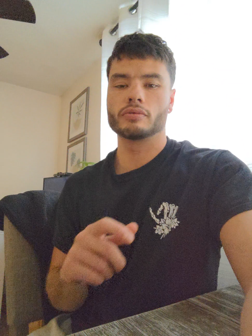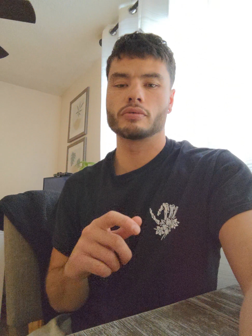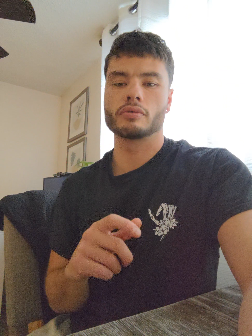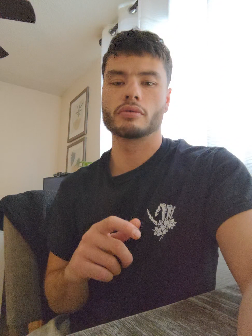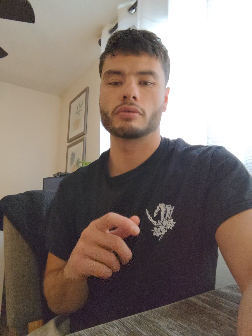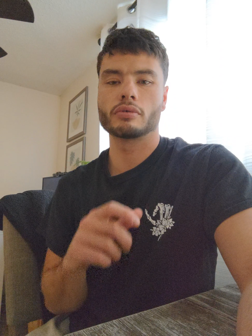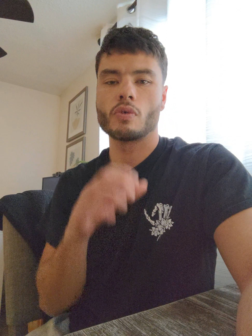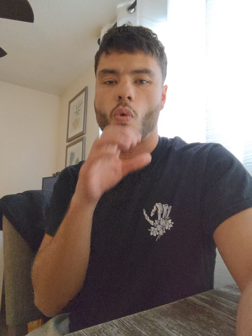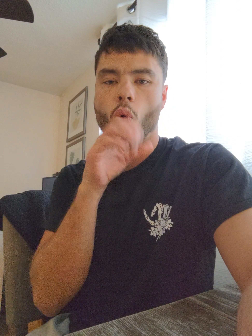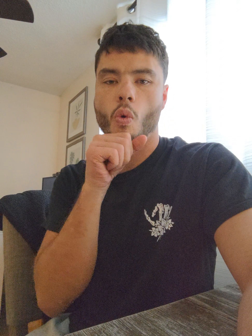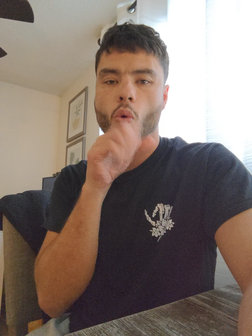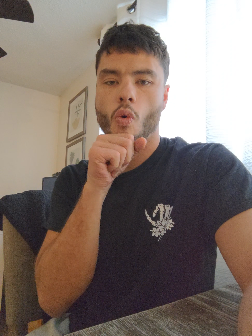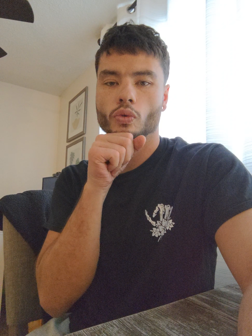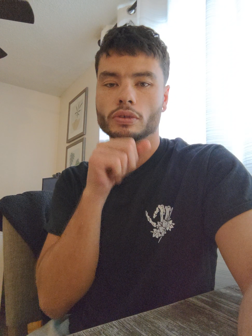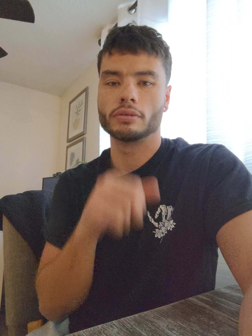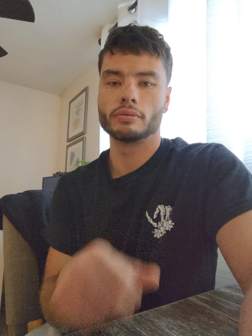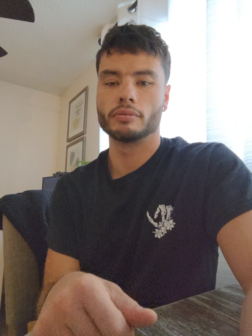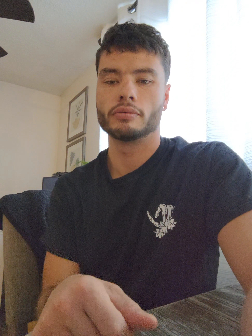orange